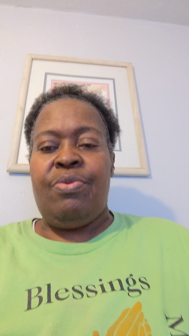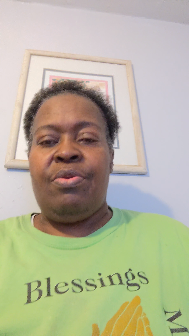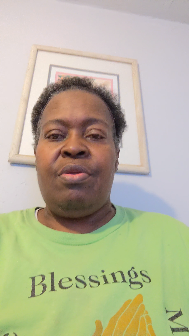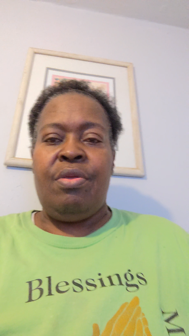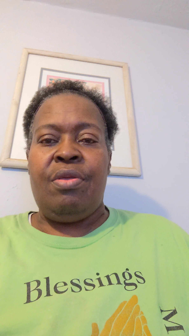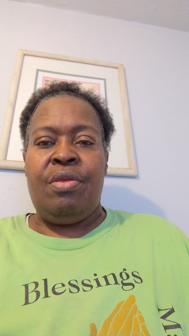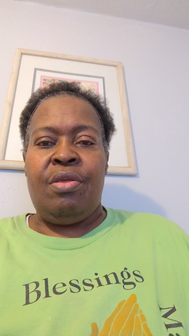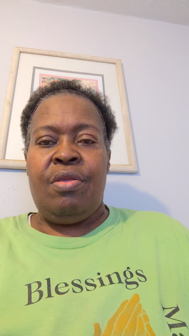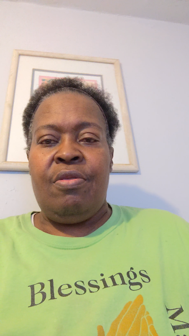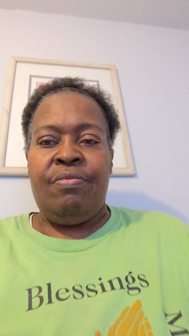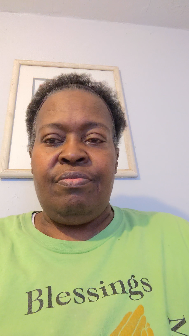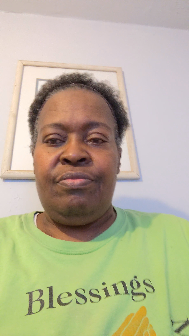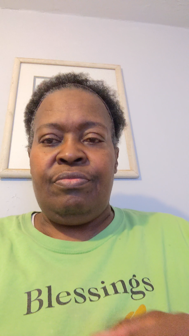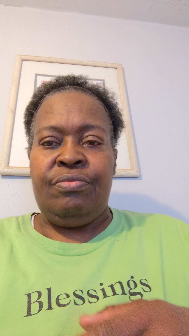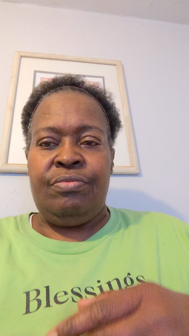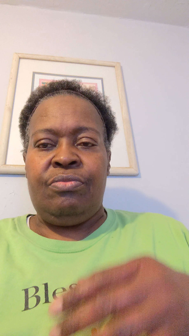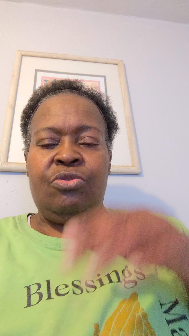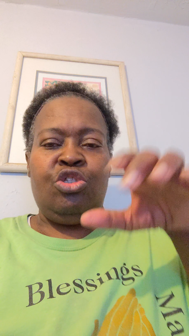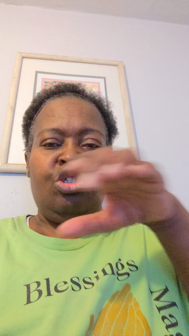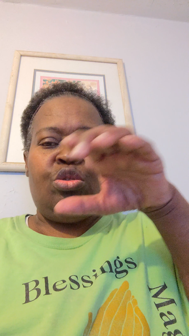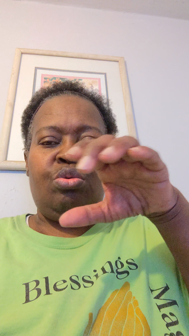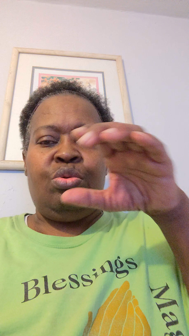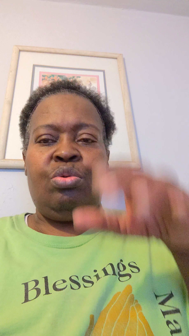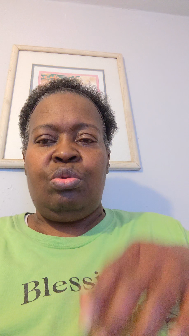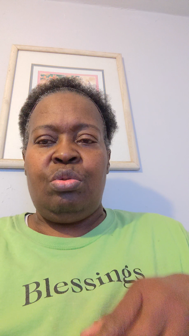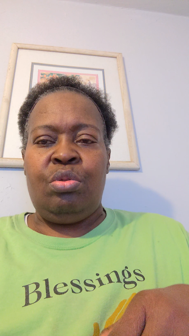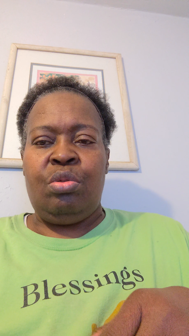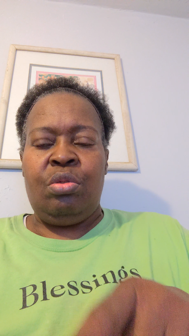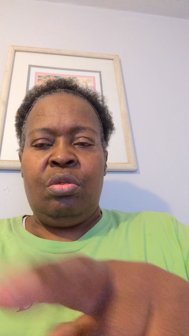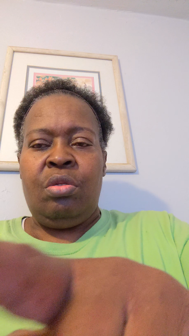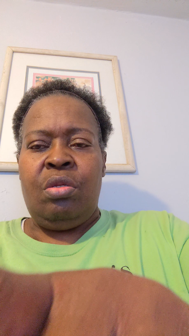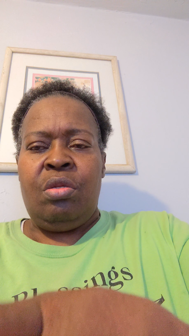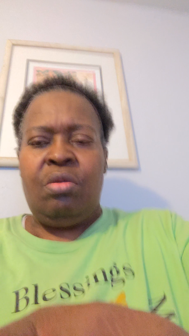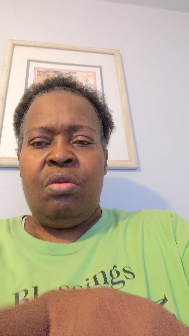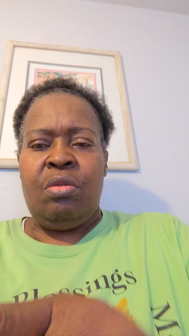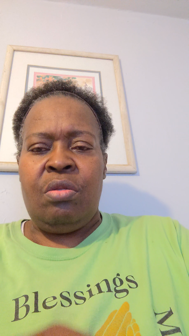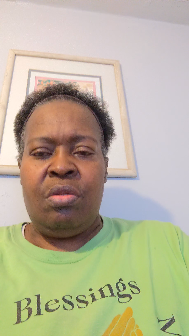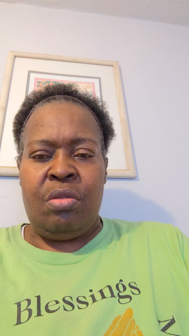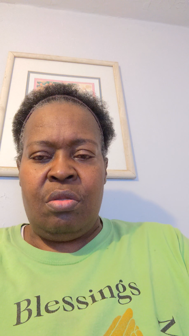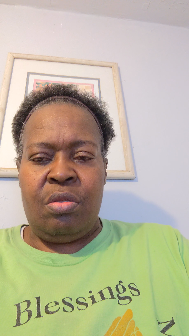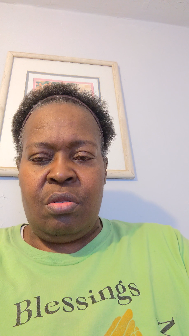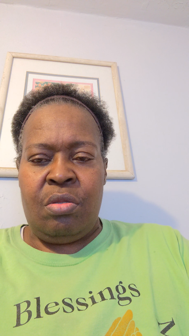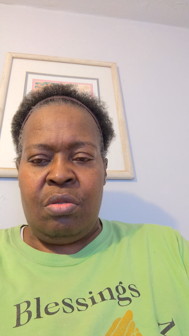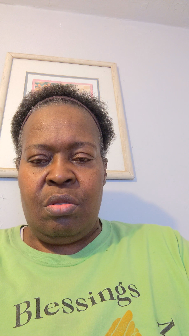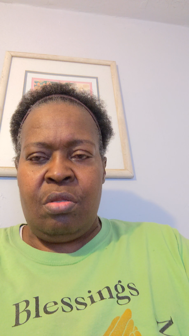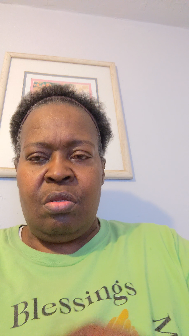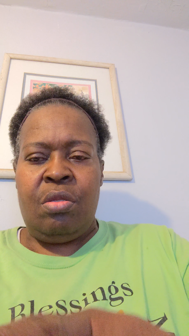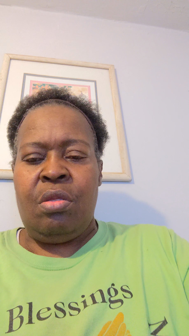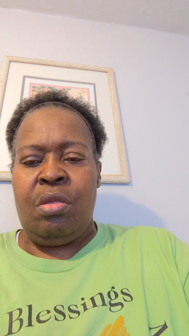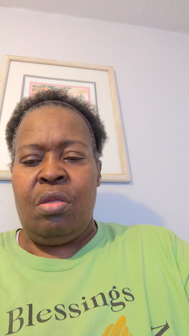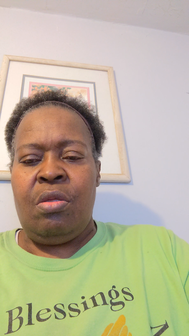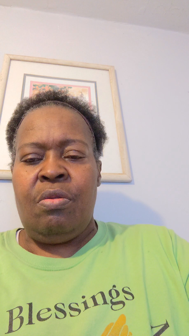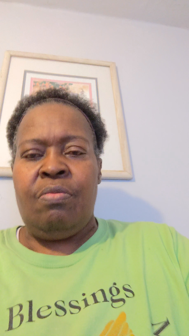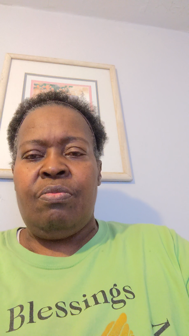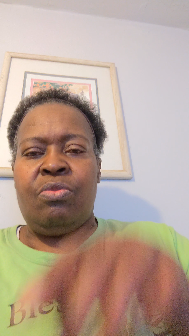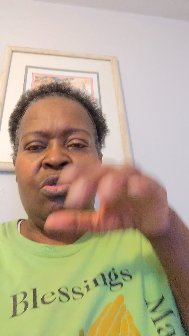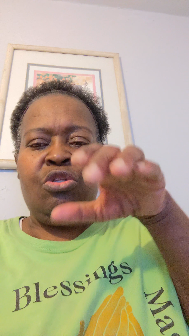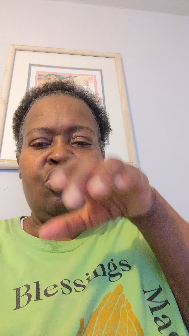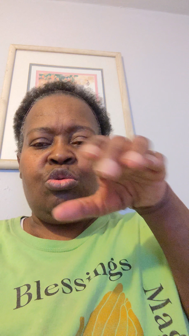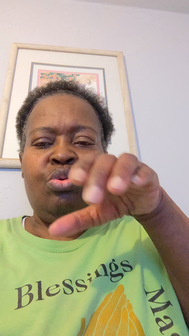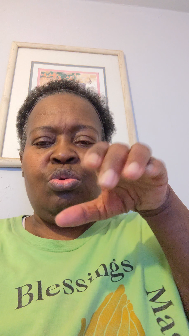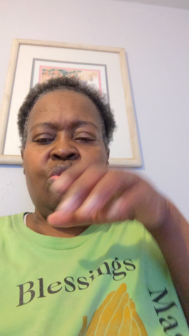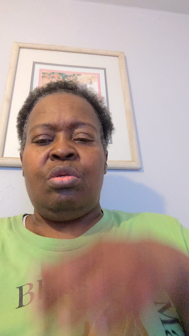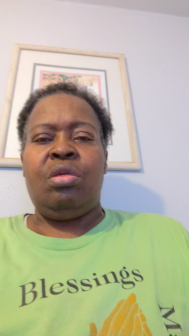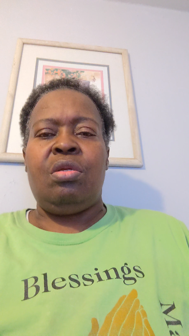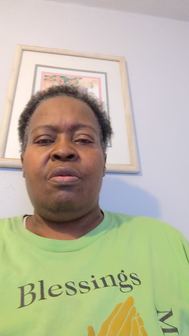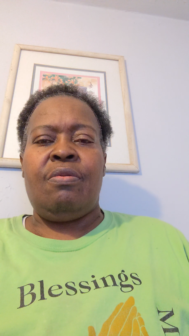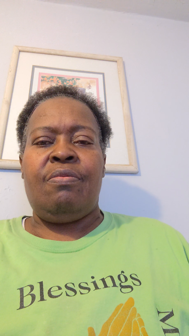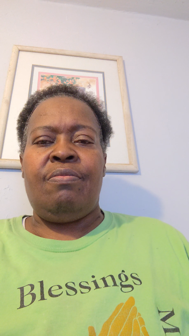does